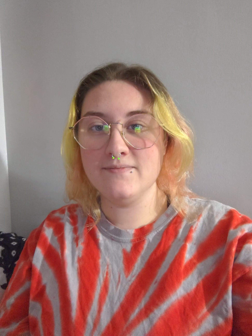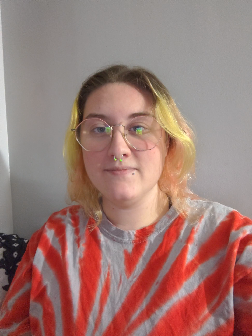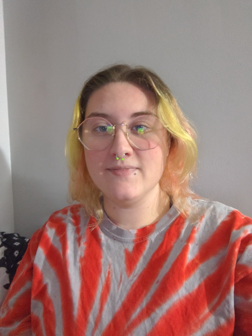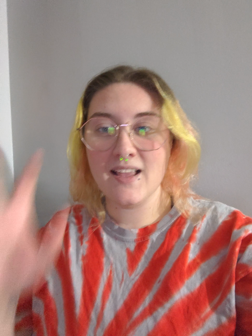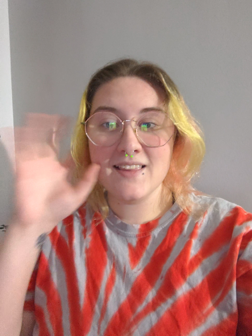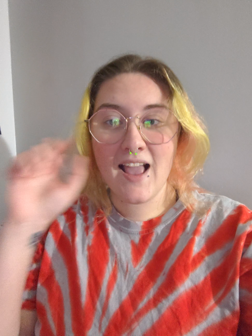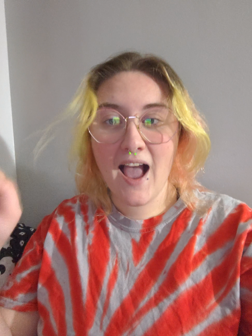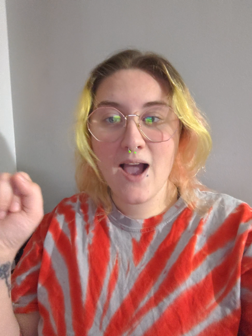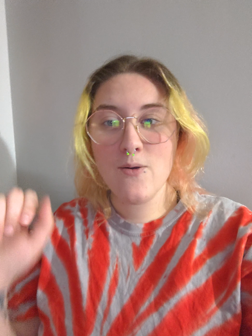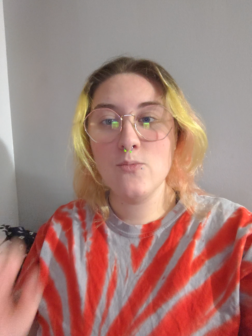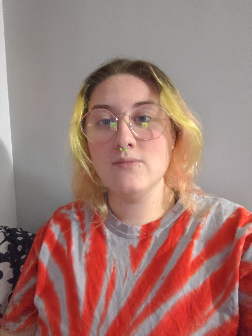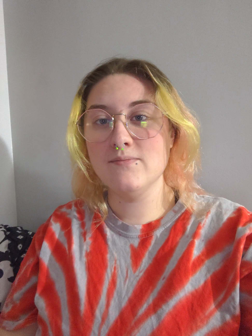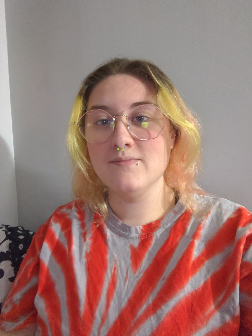loud